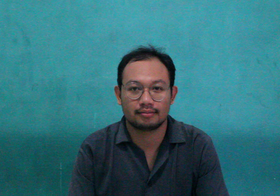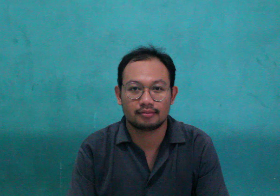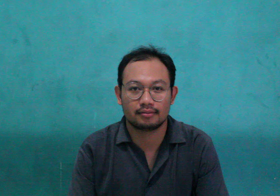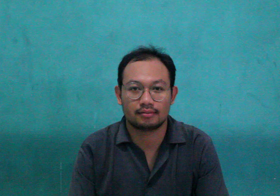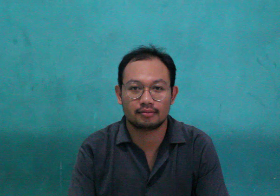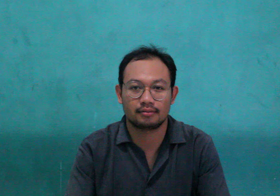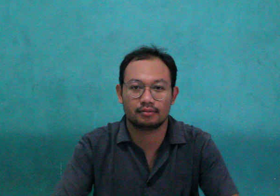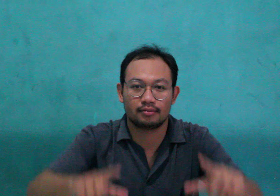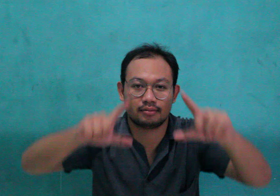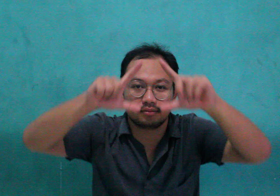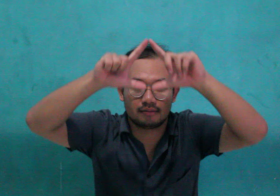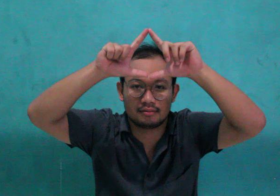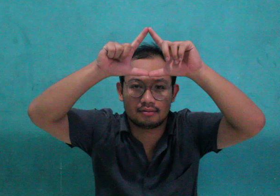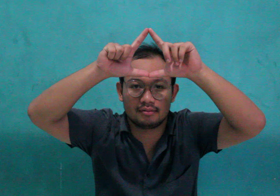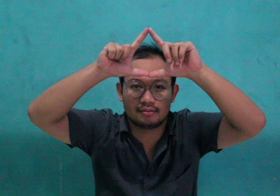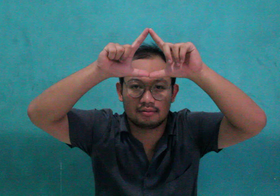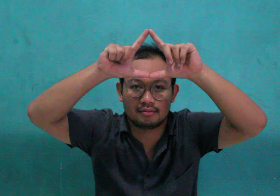A